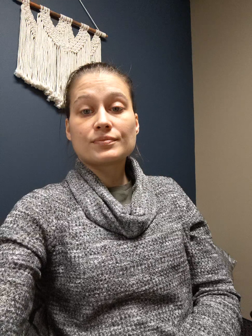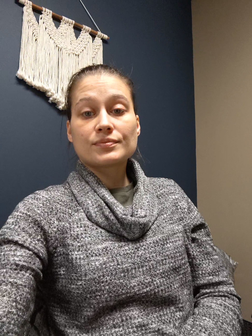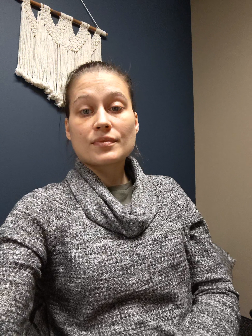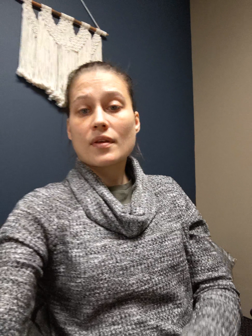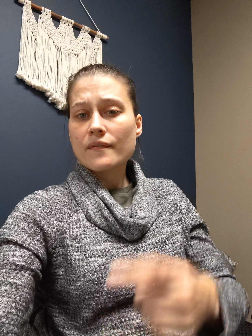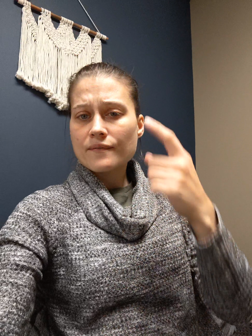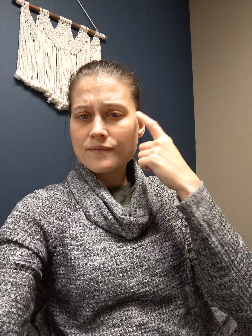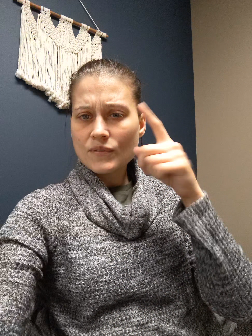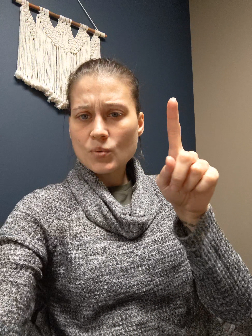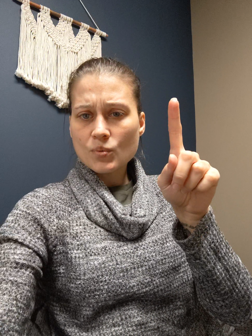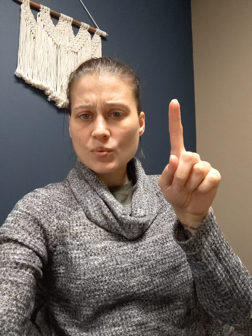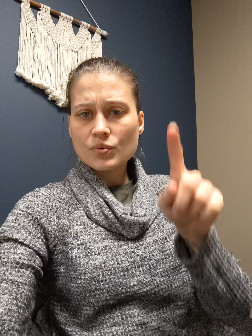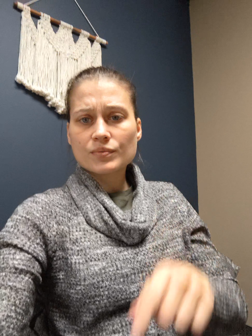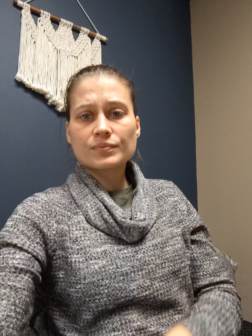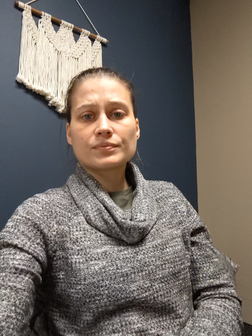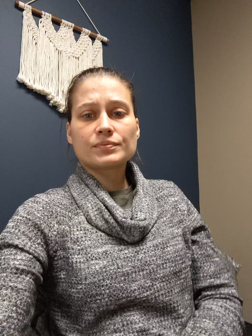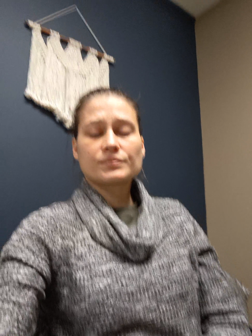for